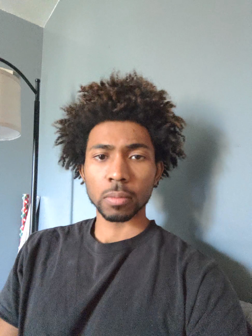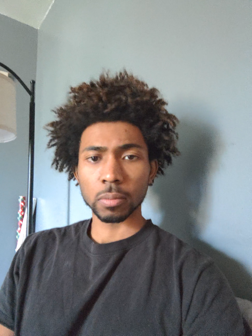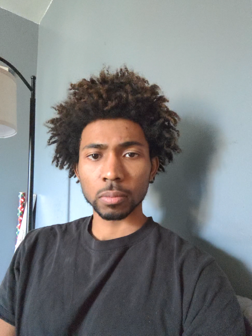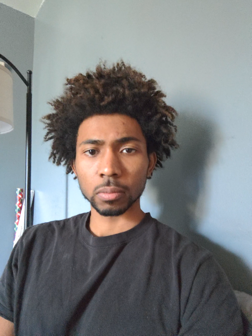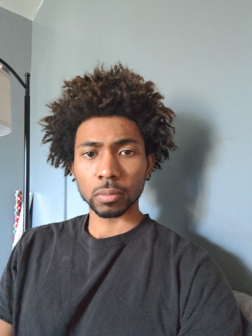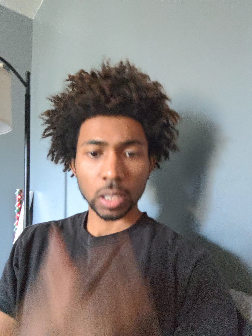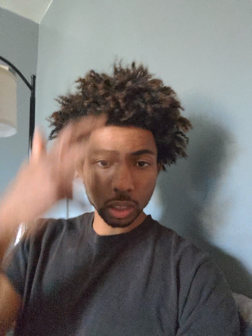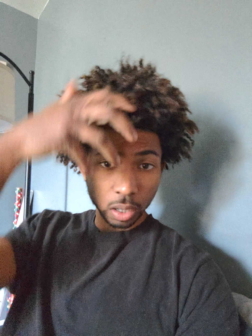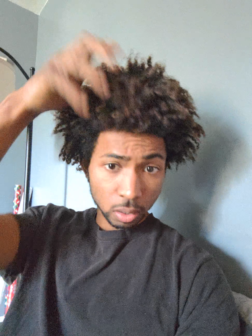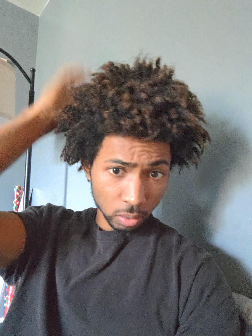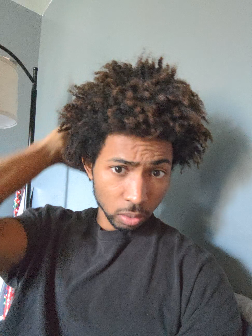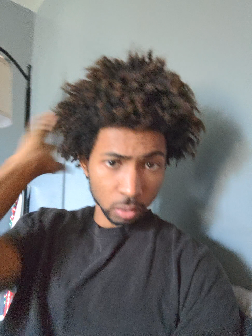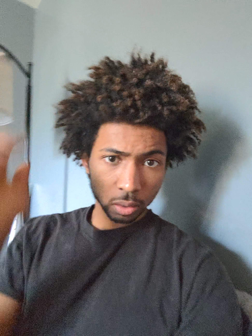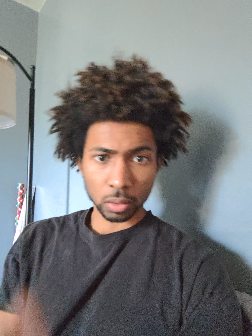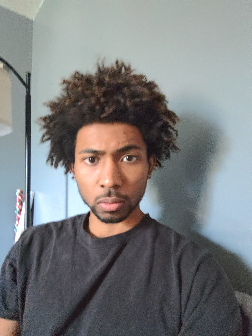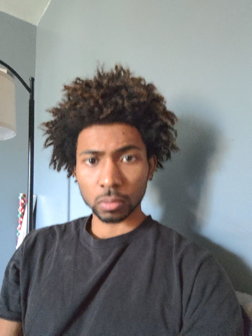lion